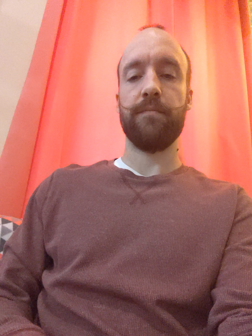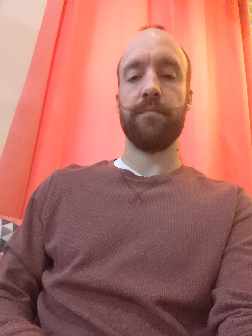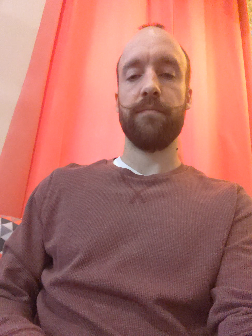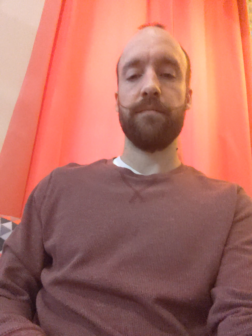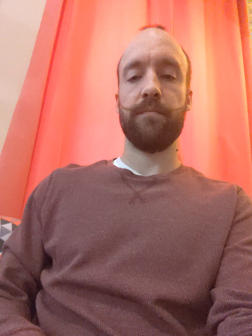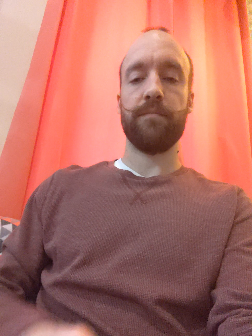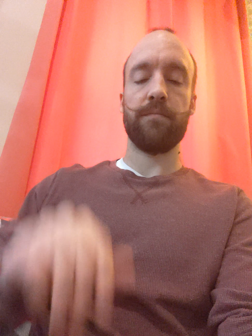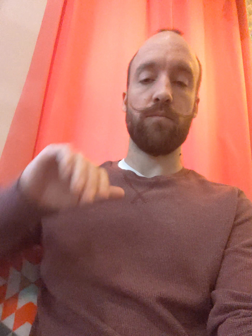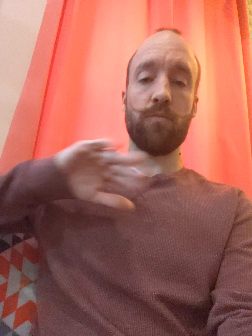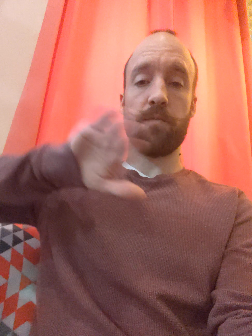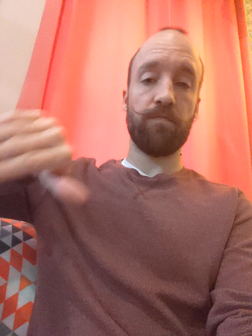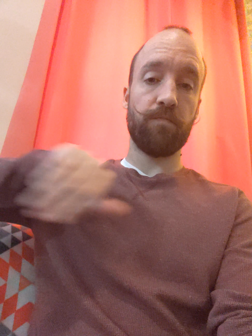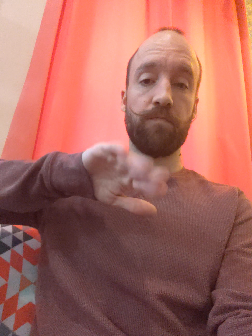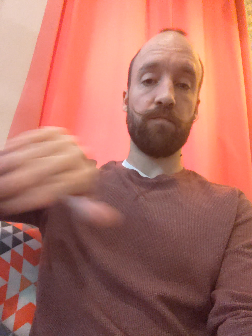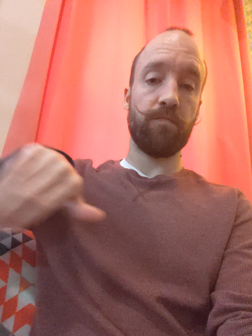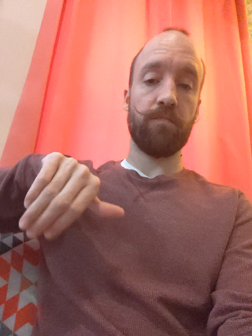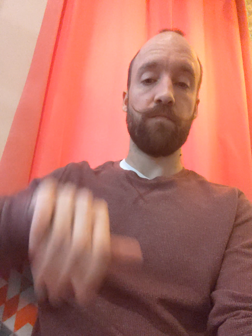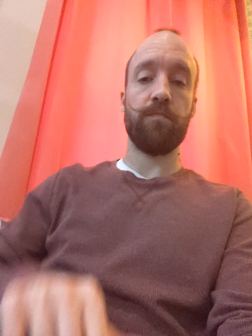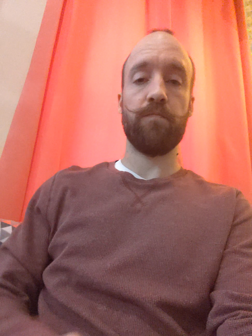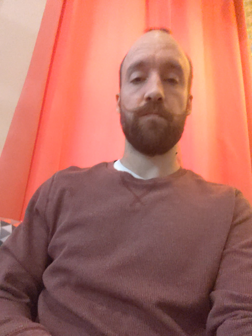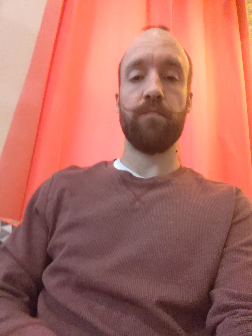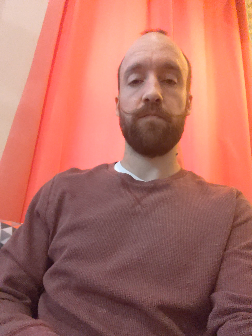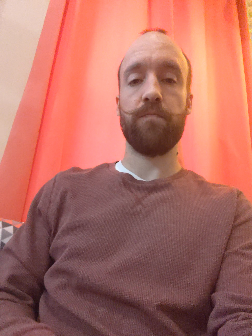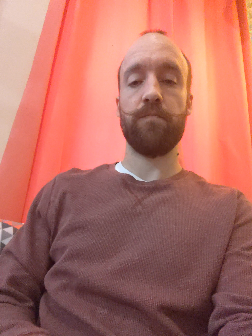pool